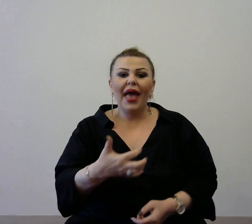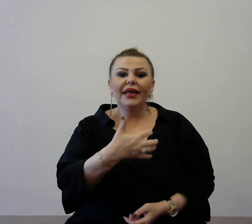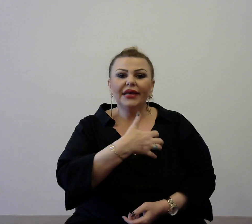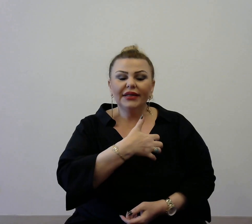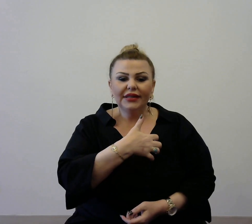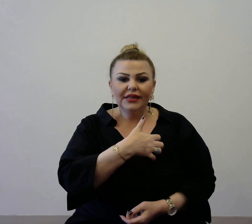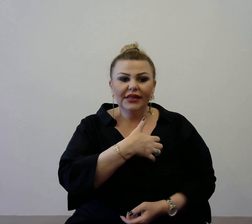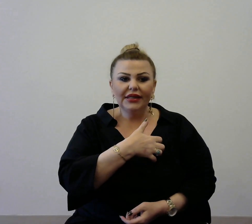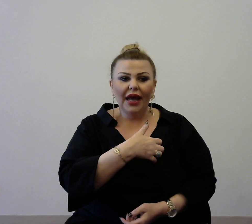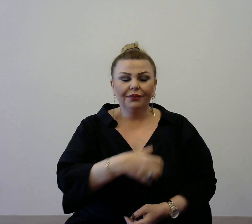istəyirəm